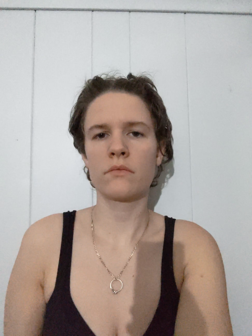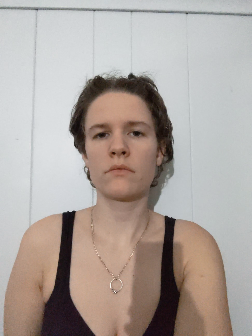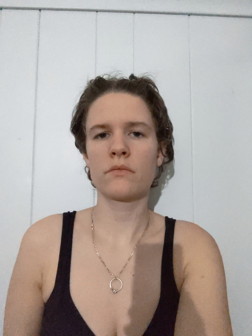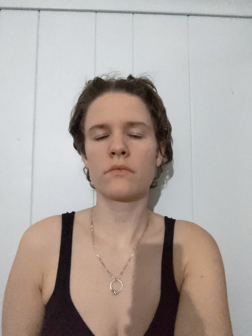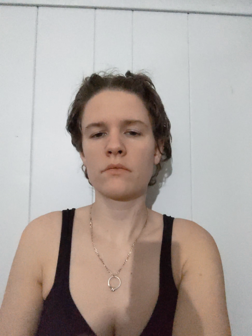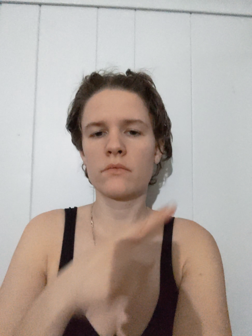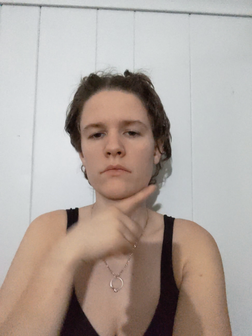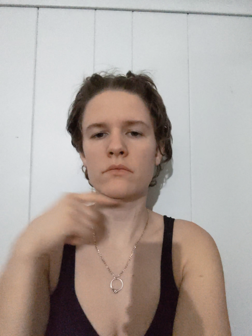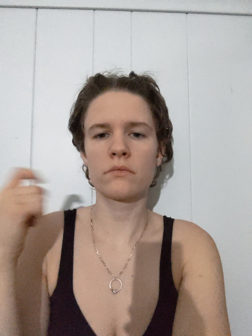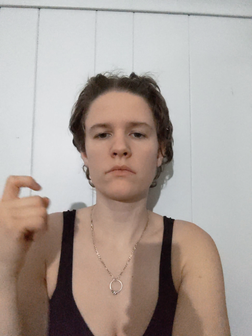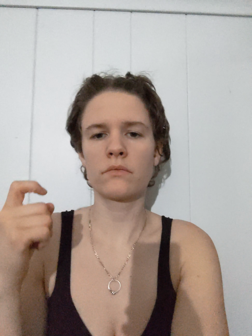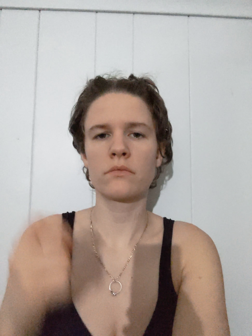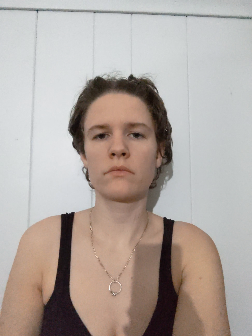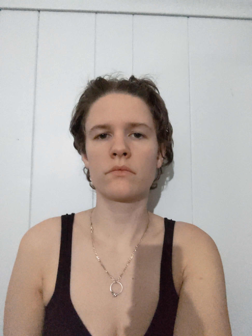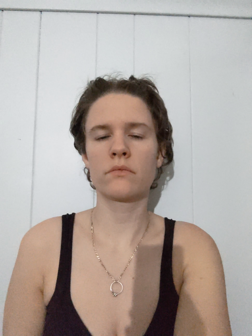dry